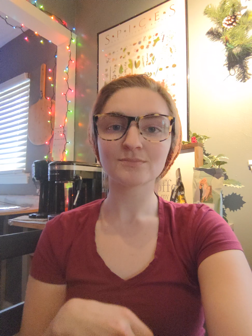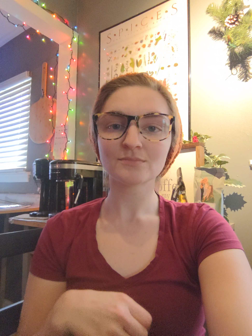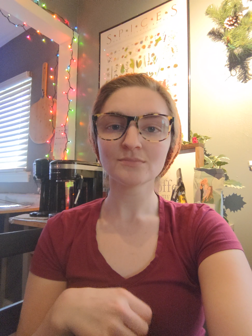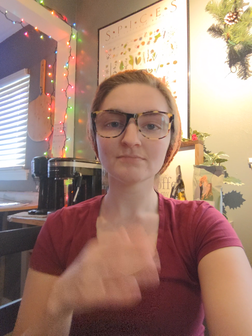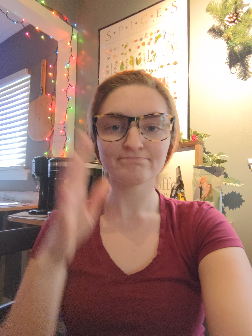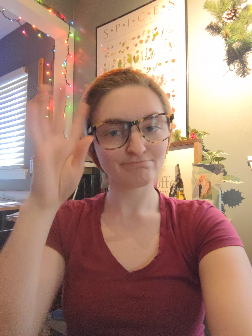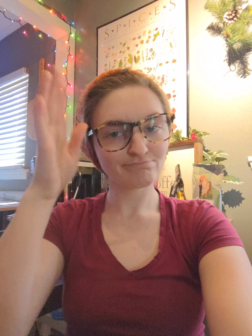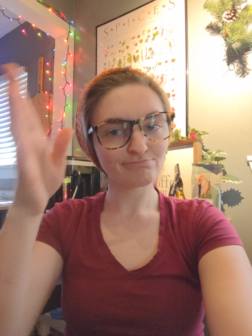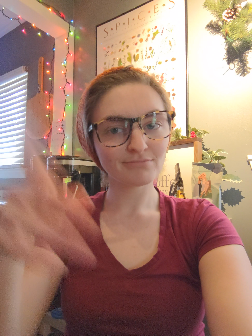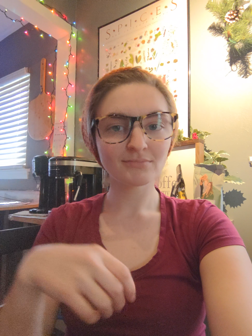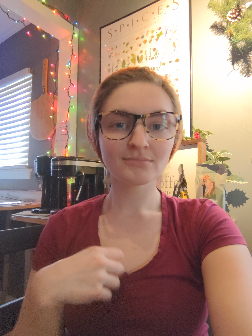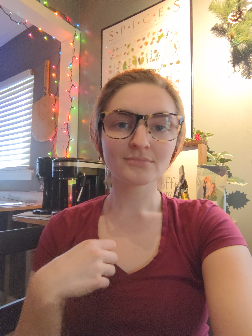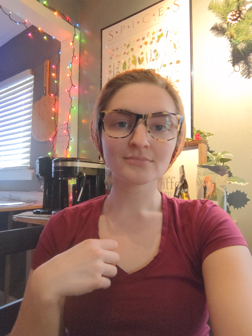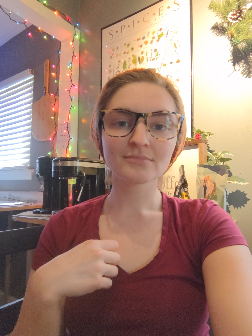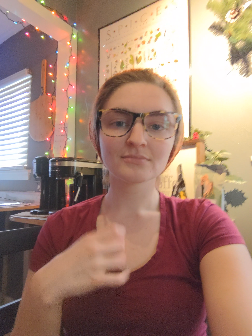pretend